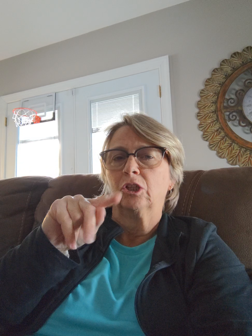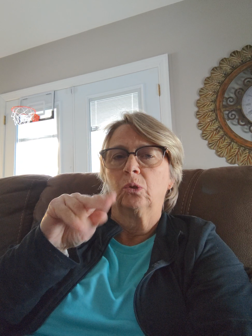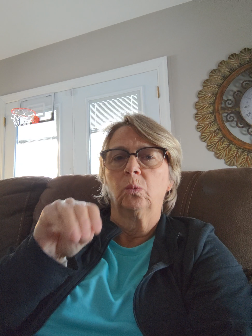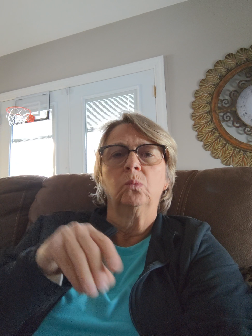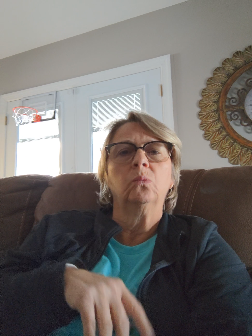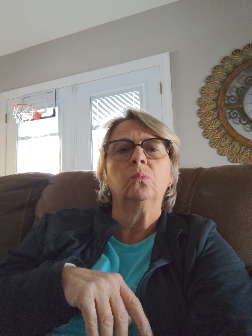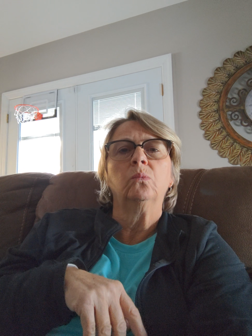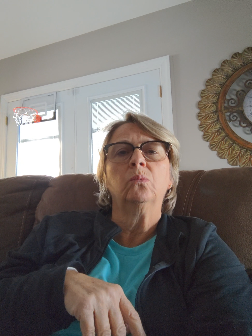into